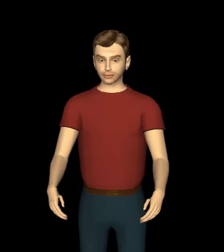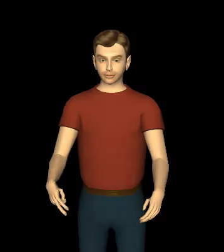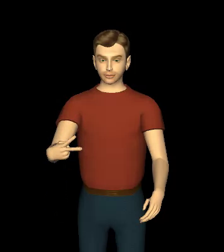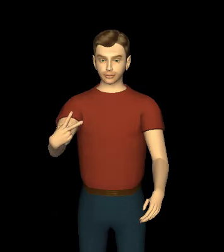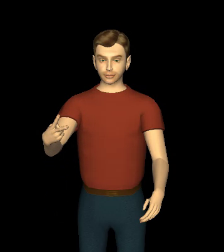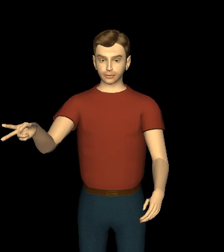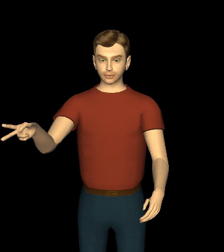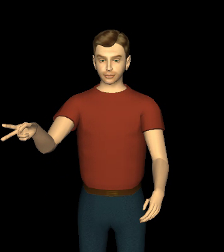ينتمي إلى